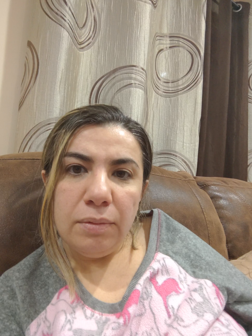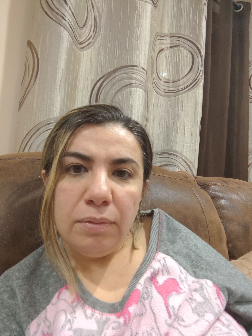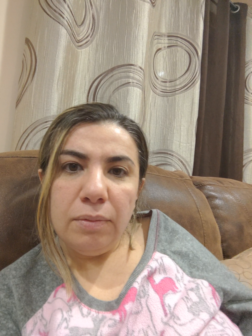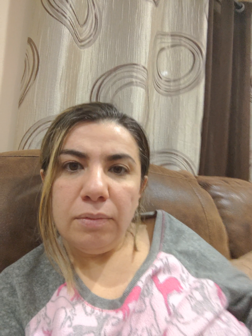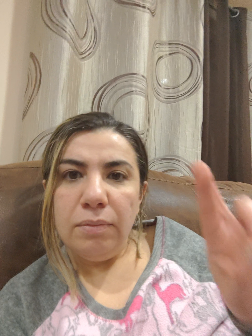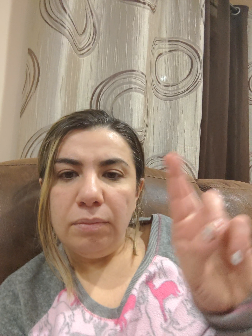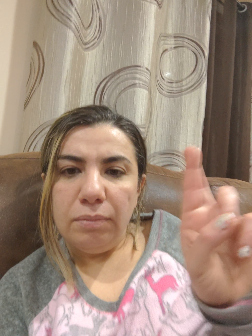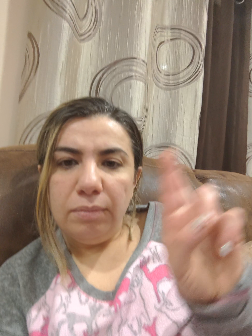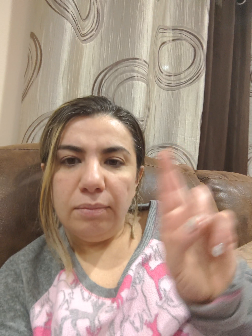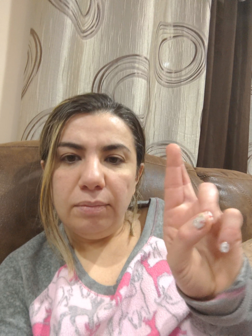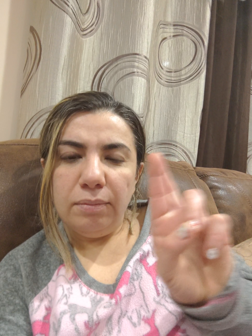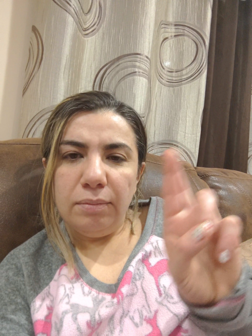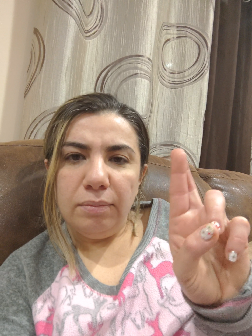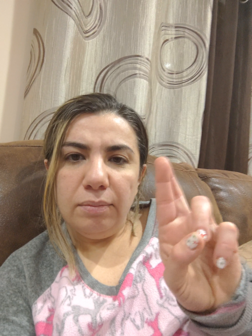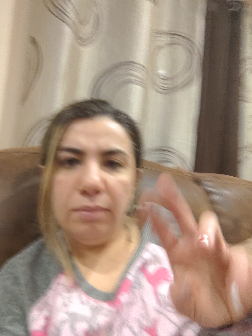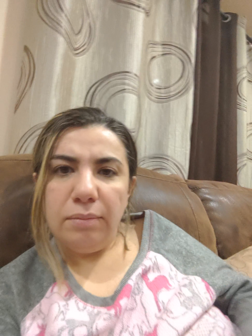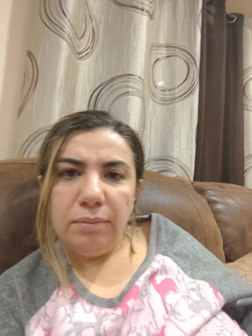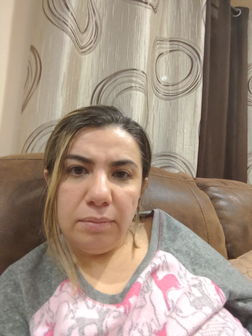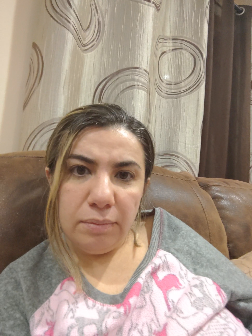refrigerator